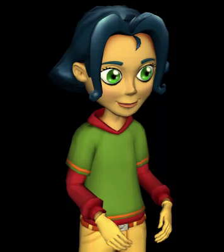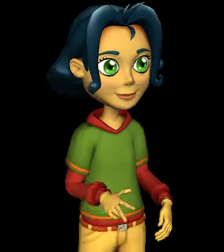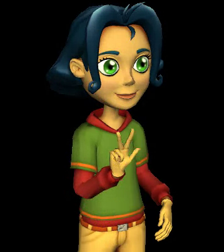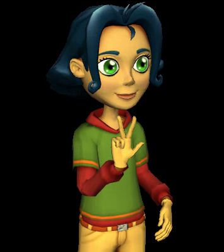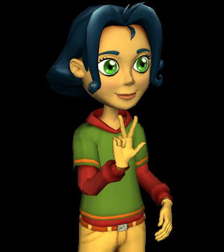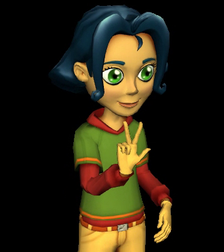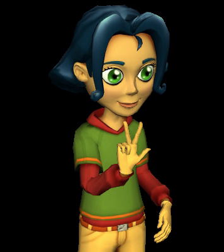3